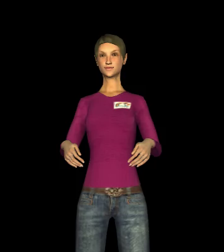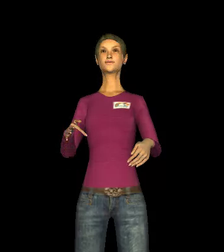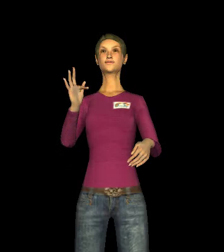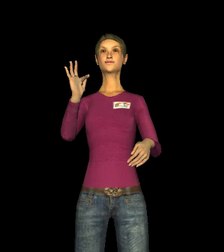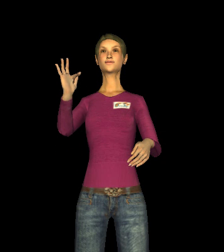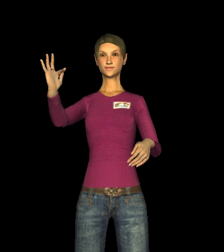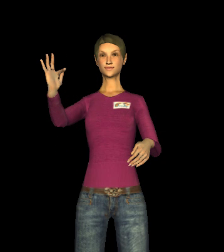فرنسا